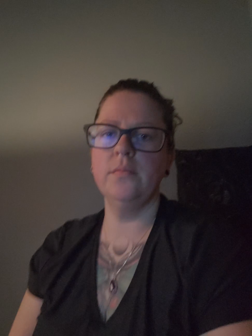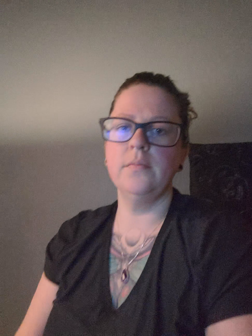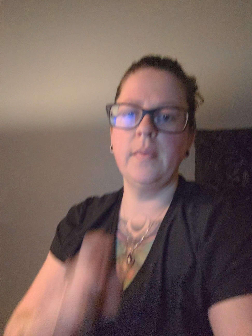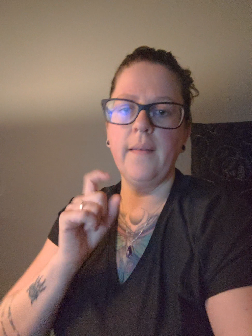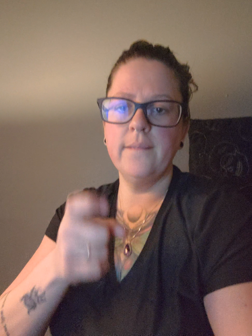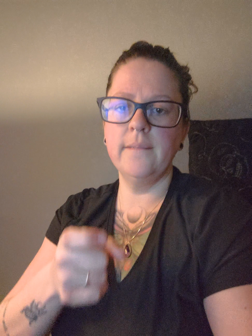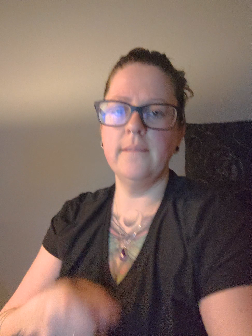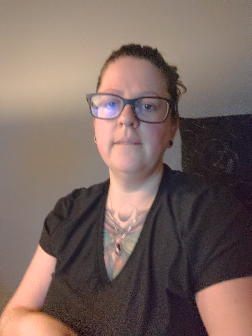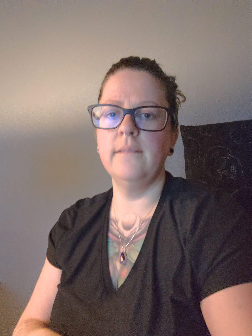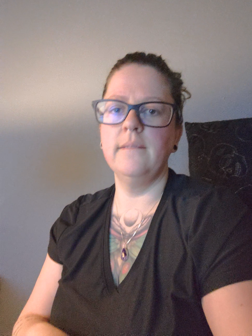gift